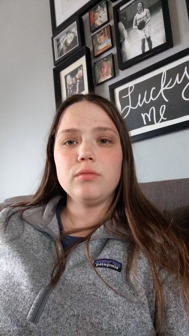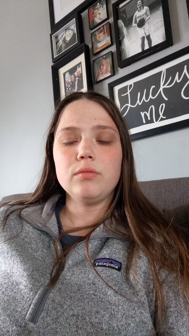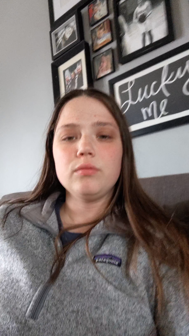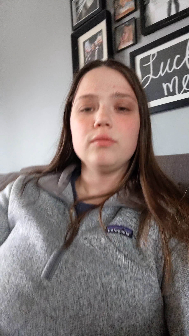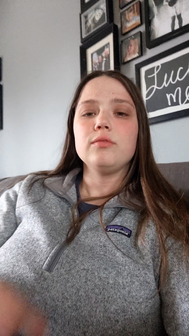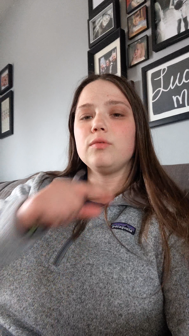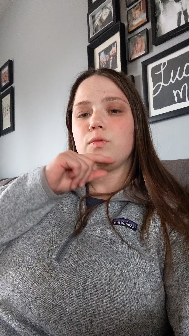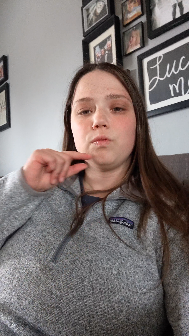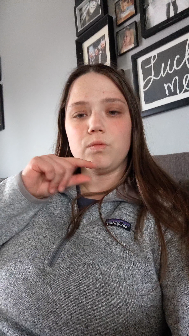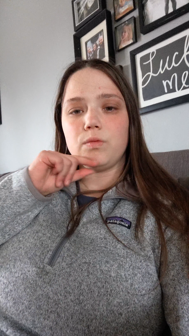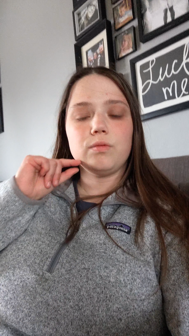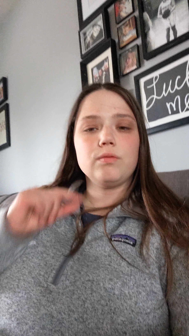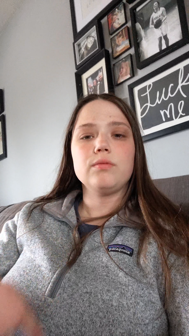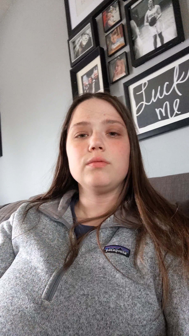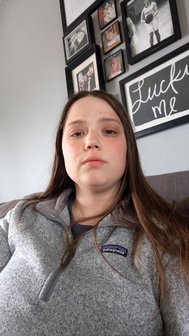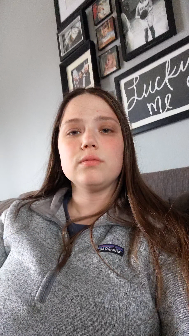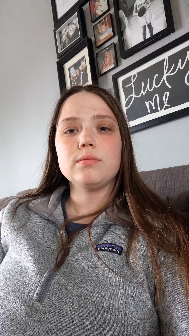glue